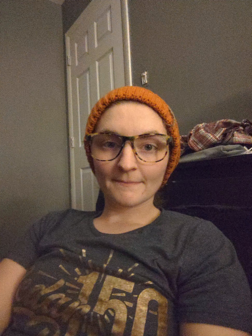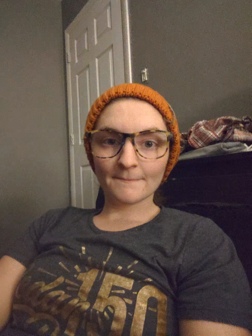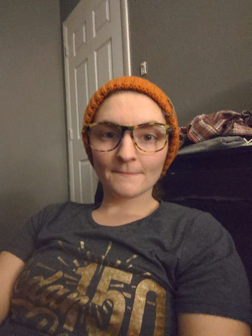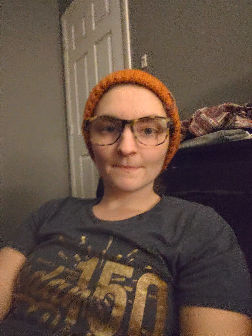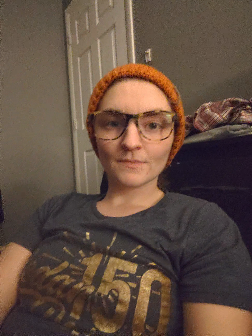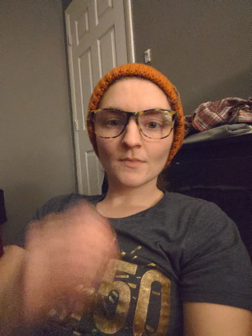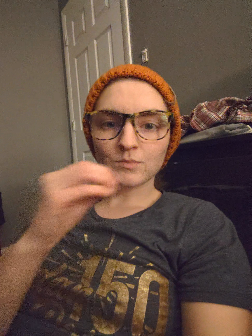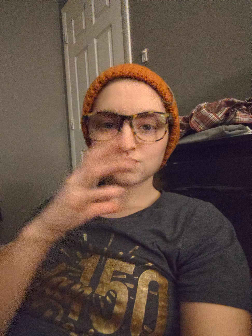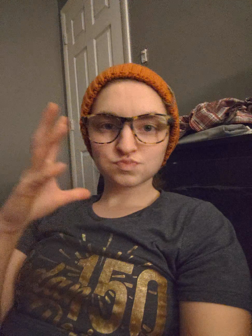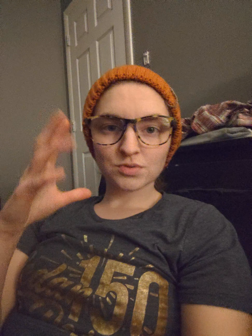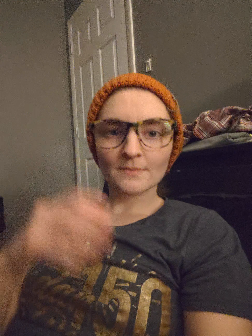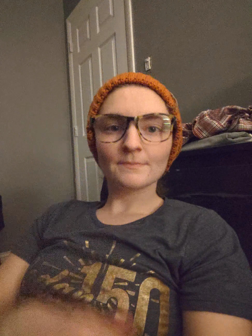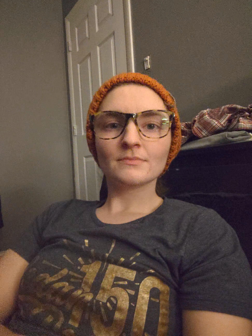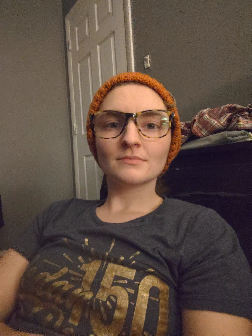balloon